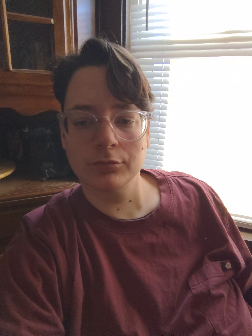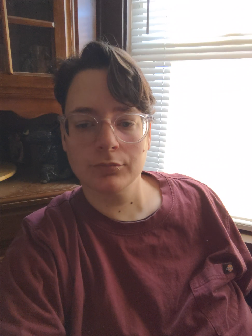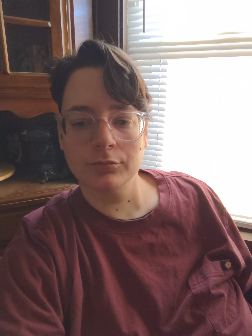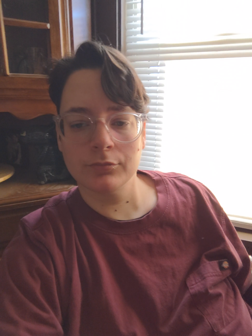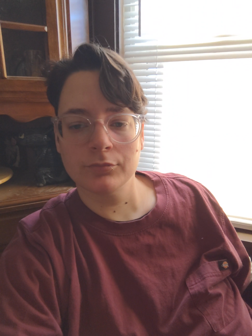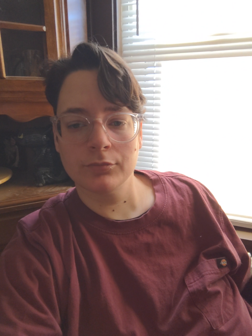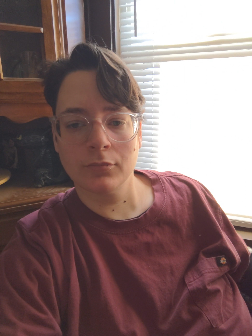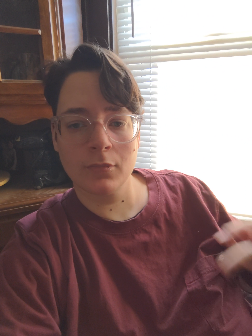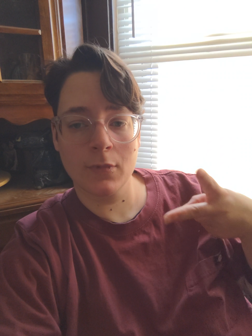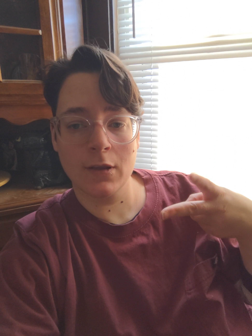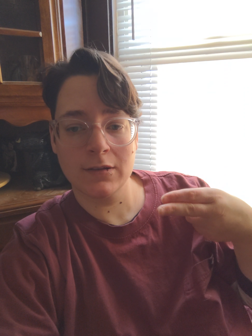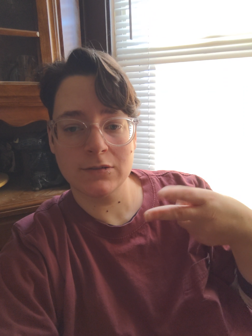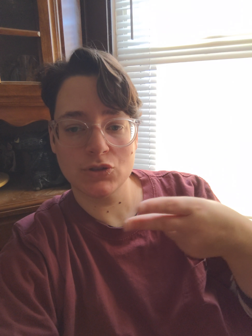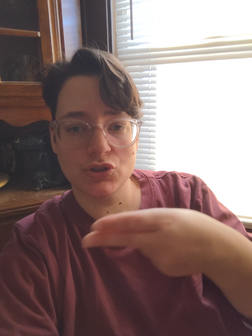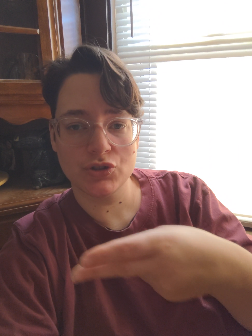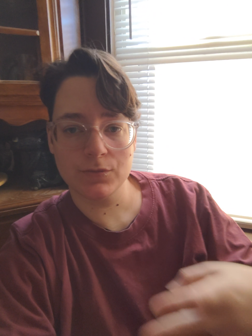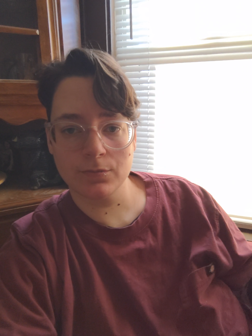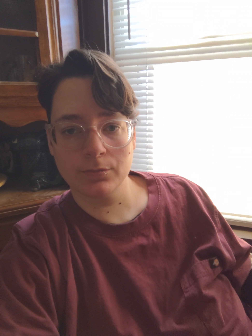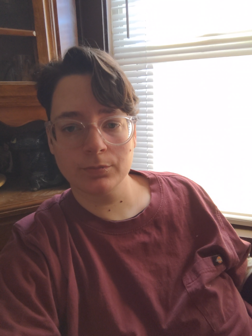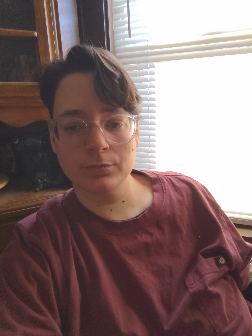scissors